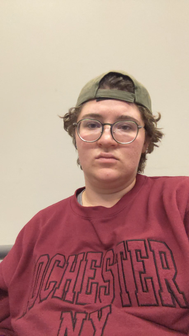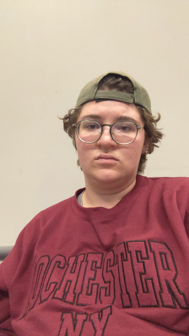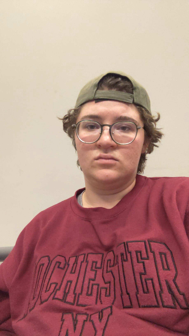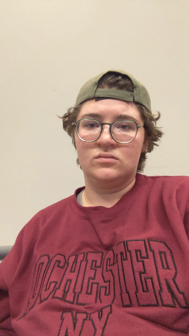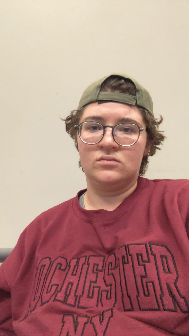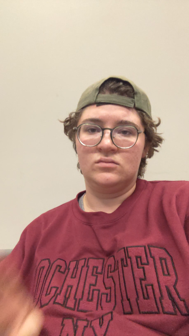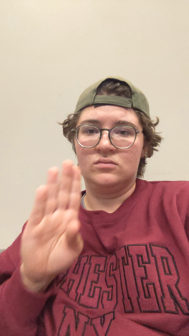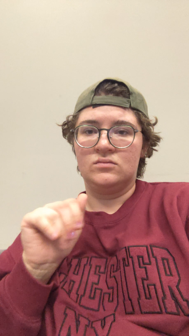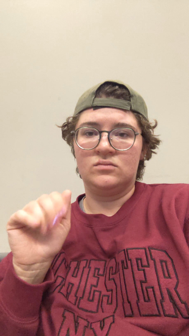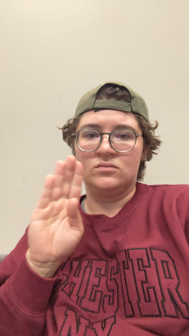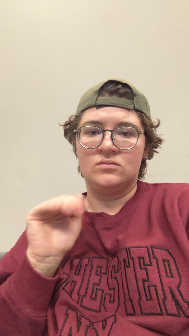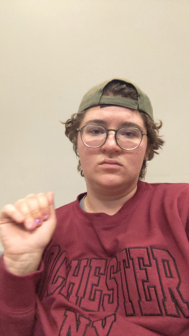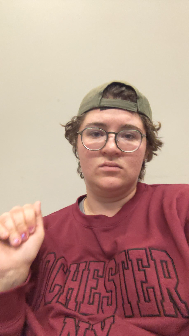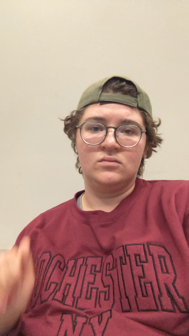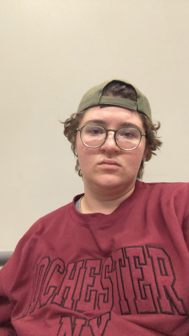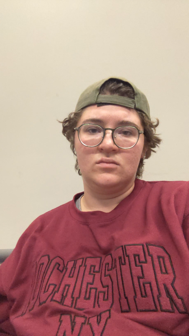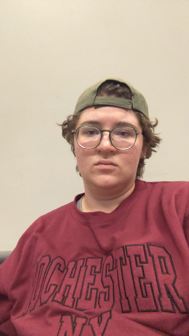baa baa